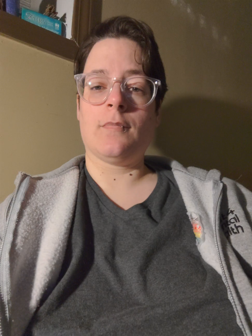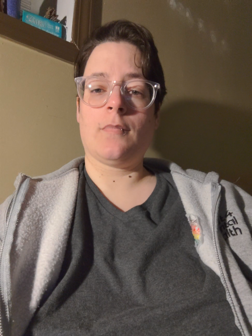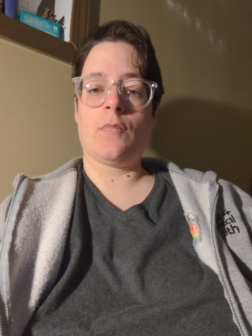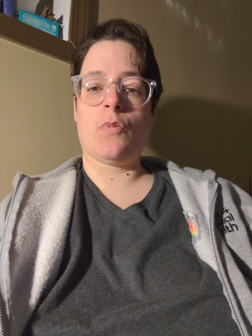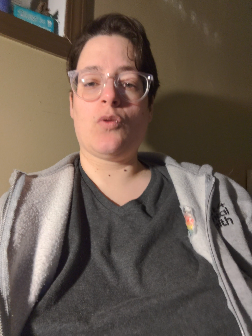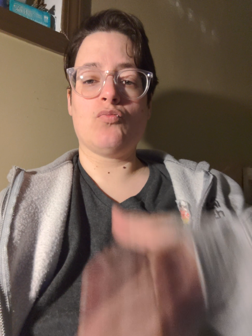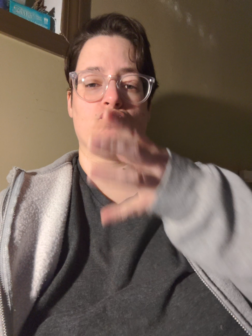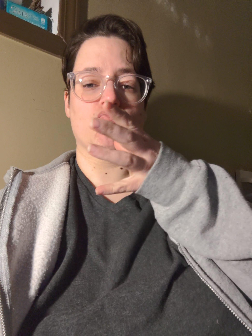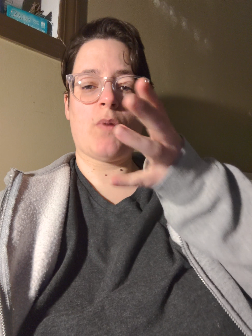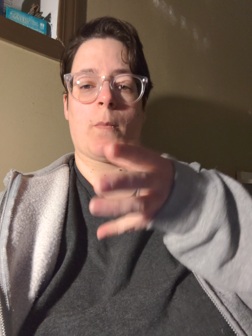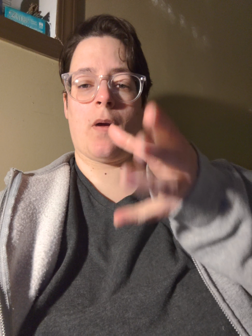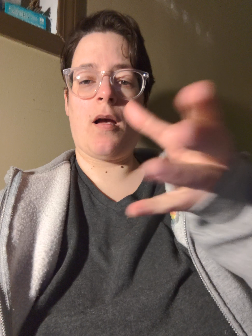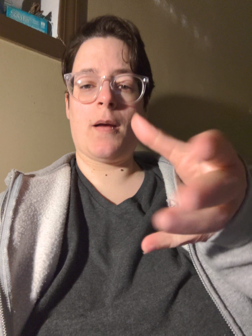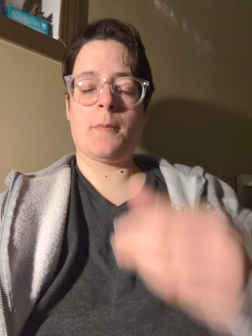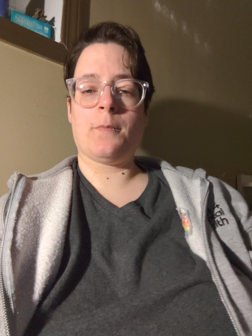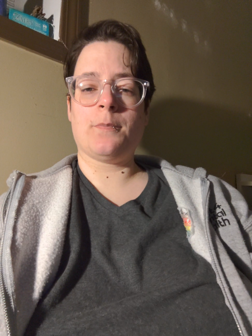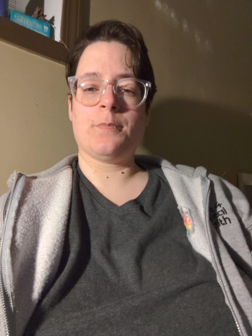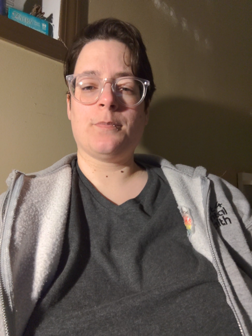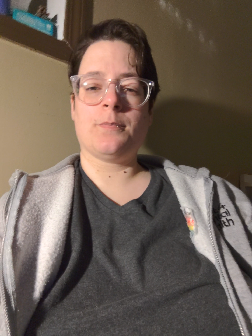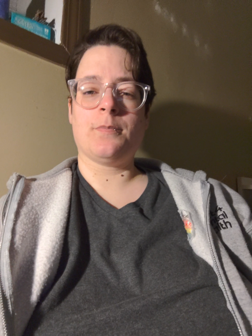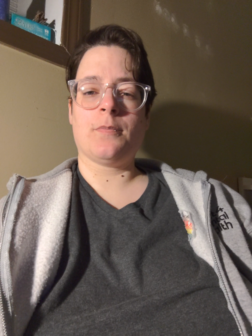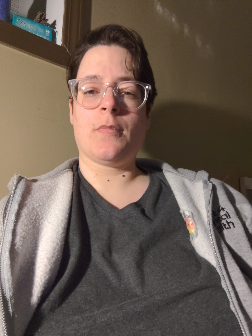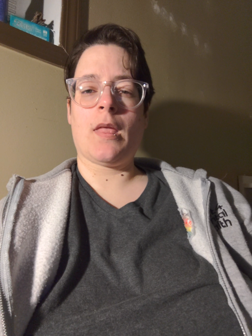grandma